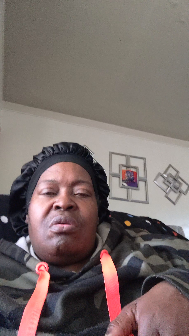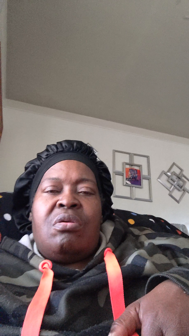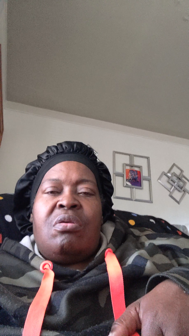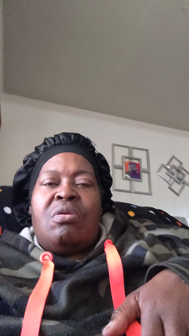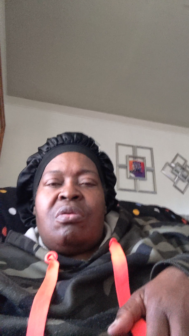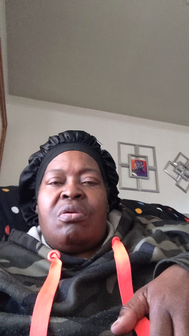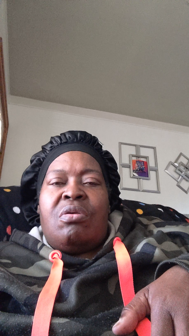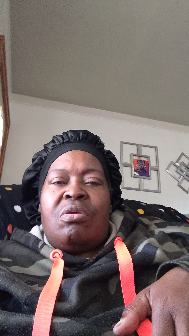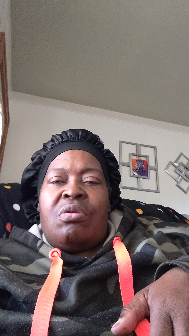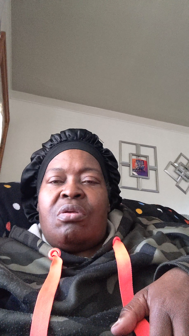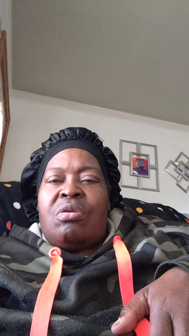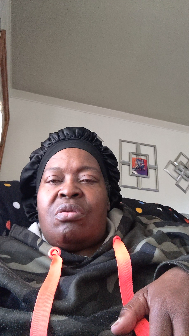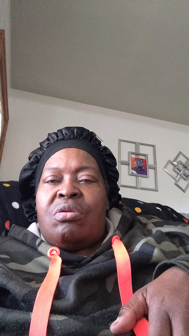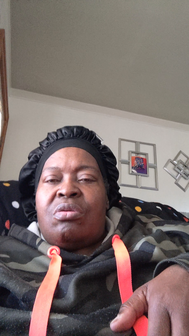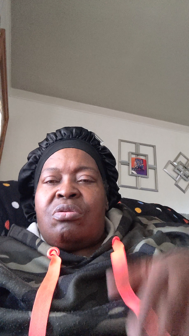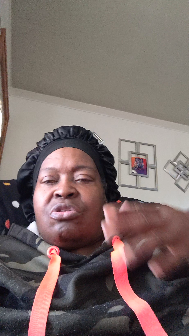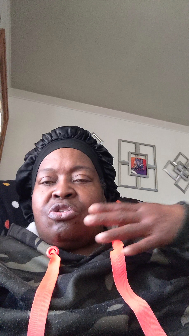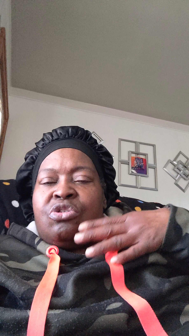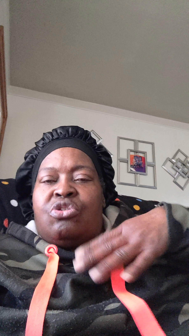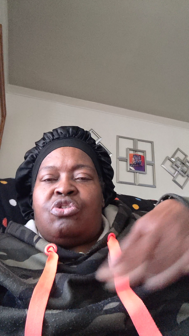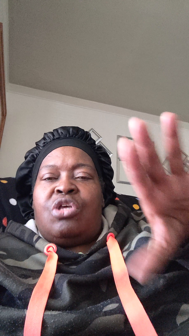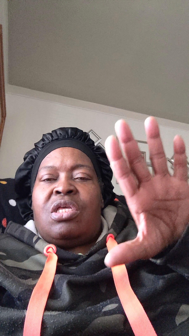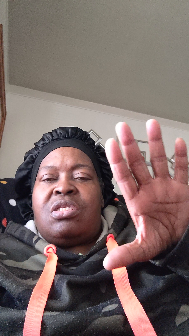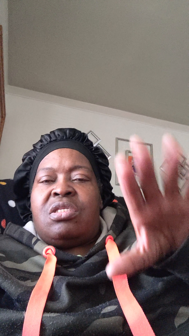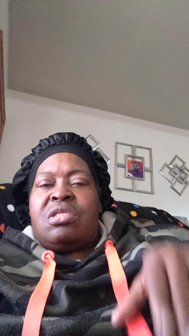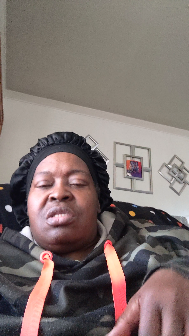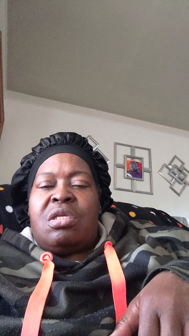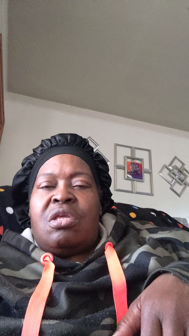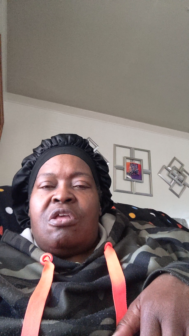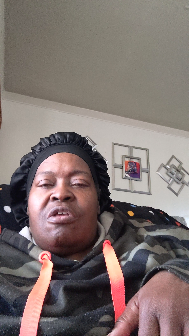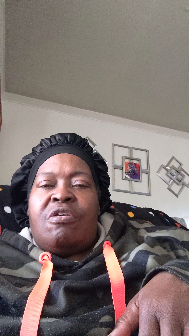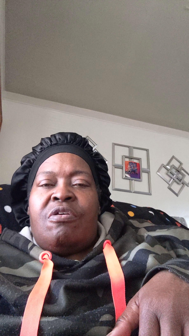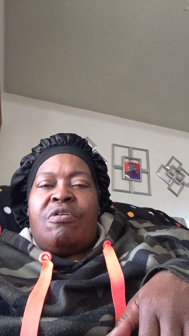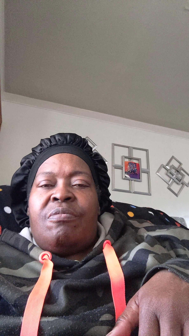dress